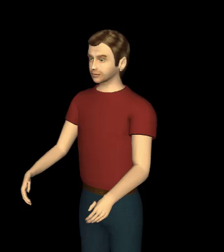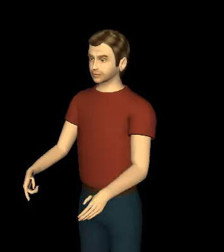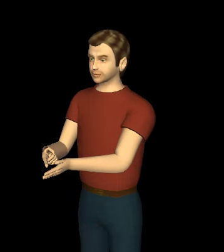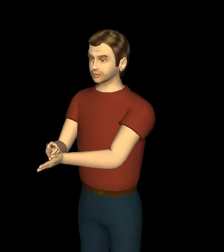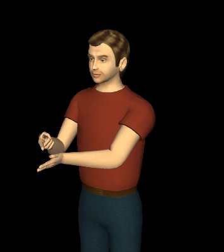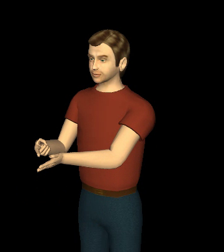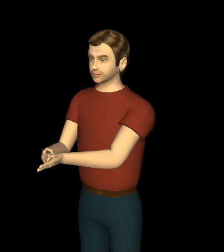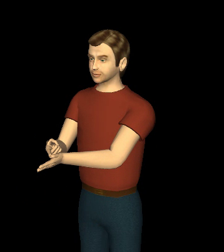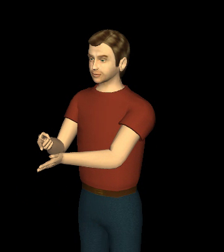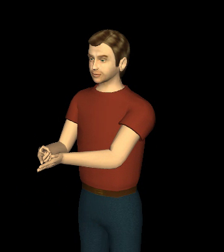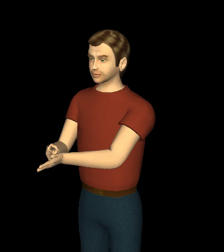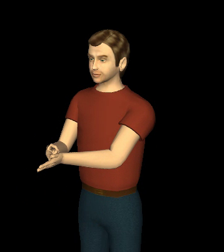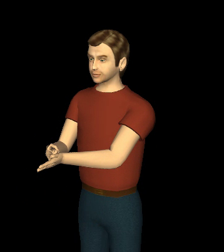يكرر